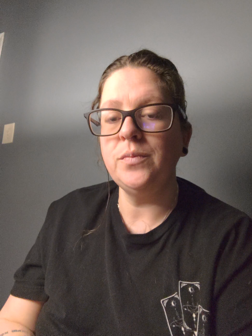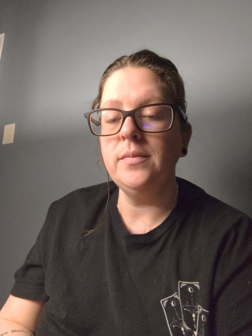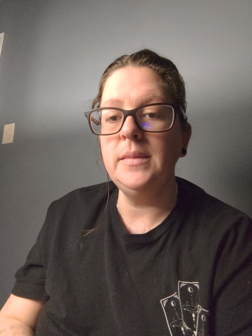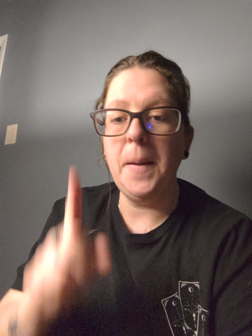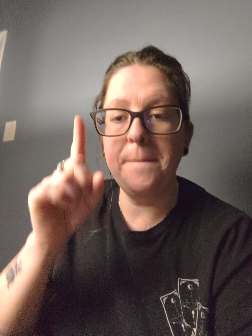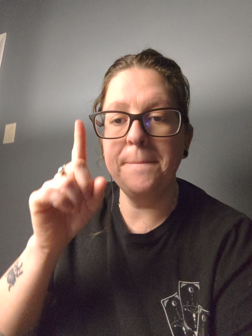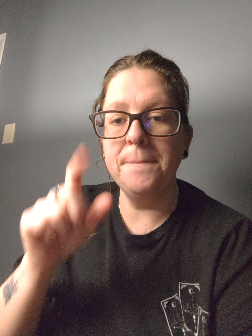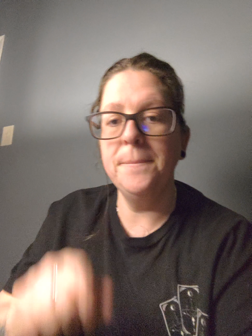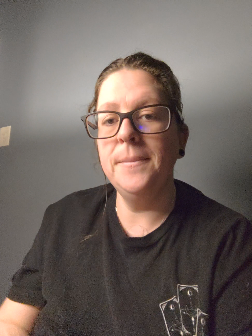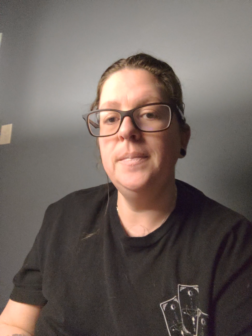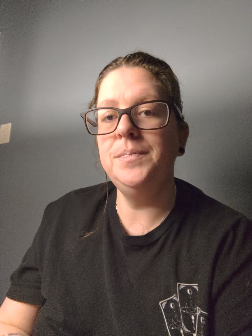up